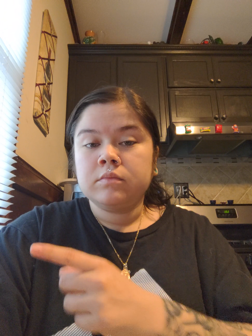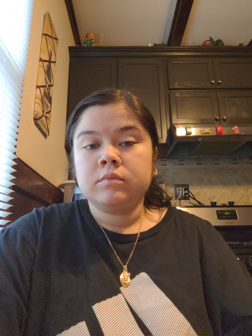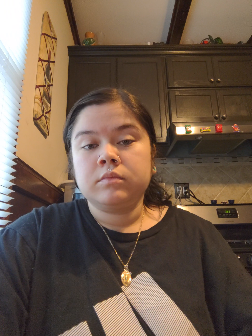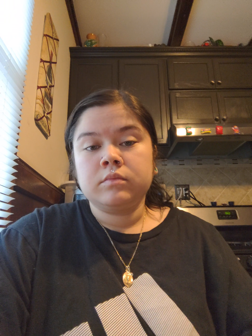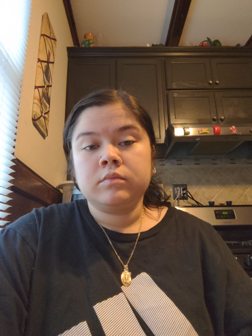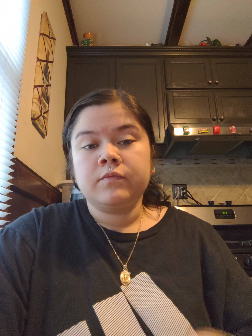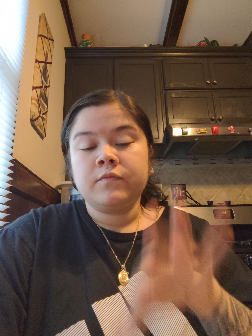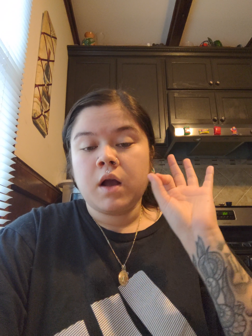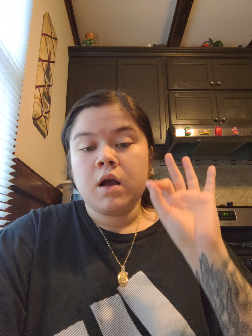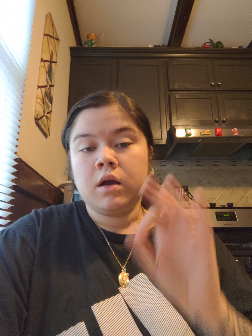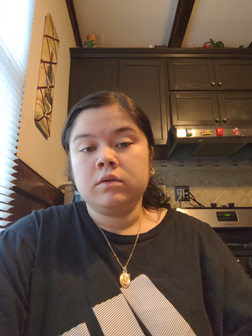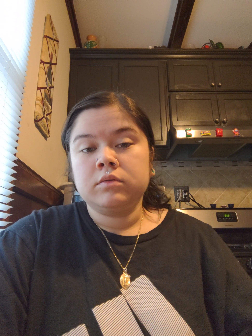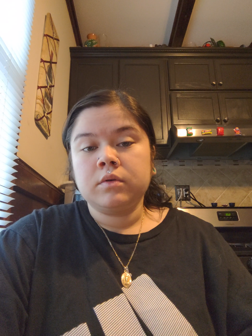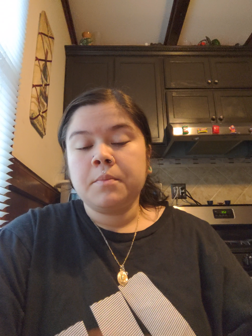find